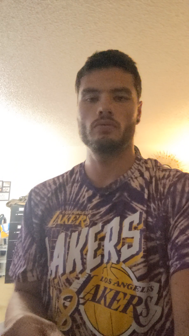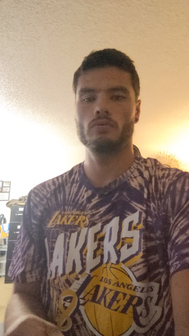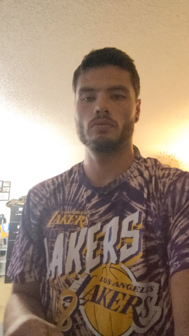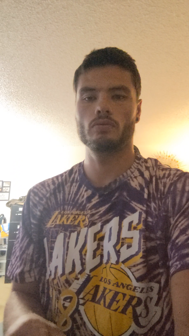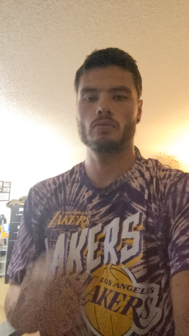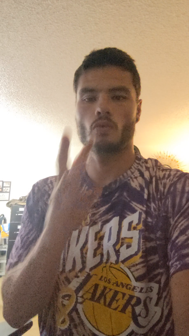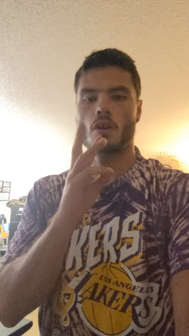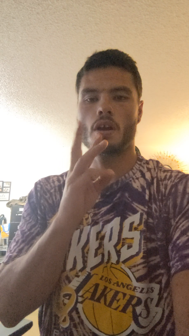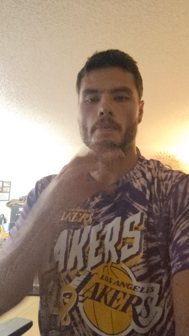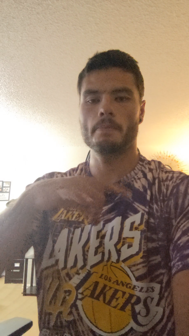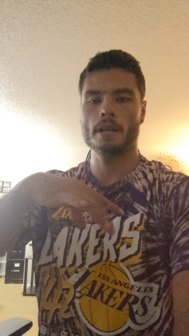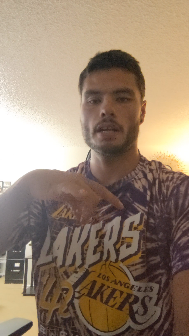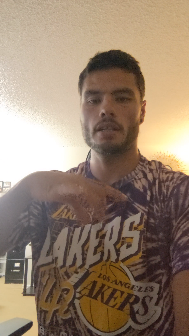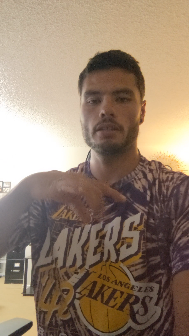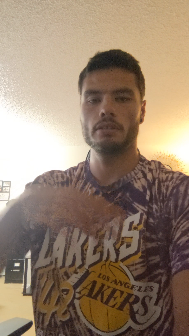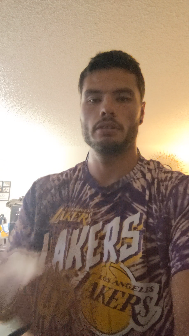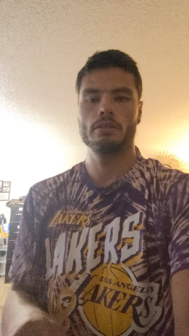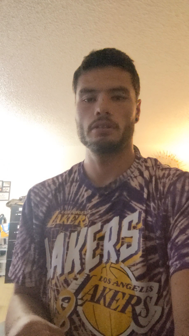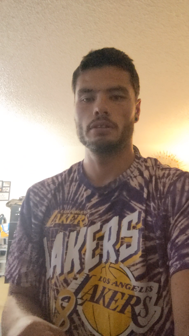melon